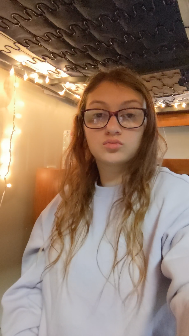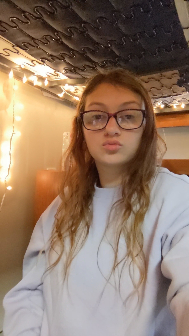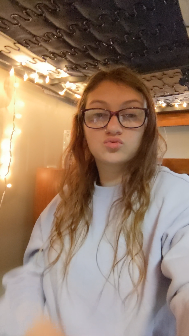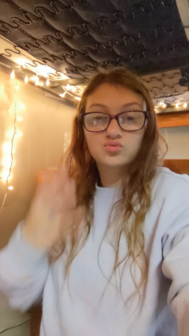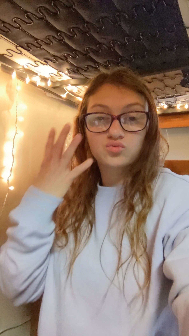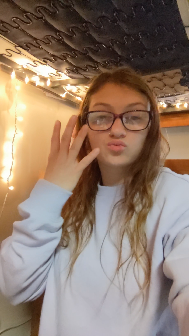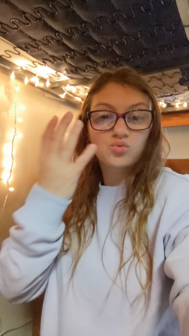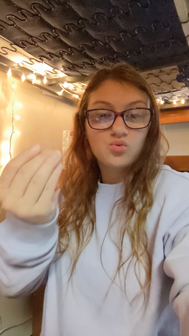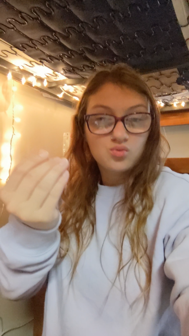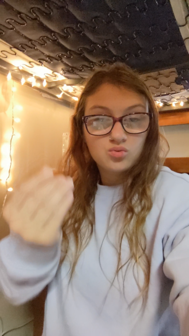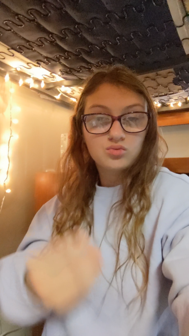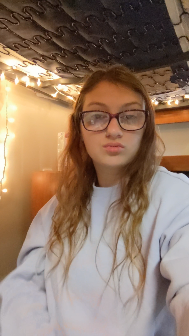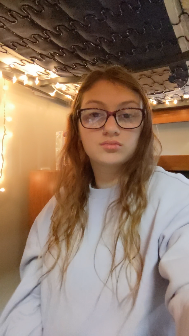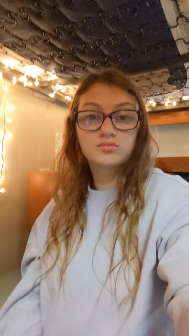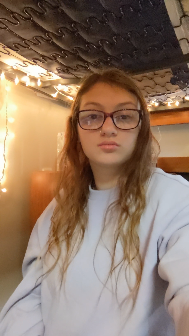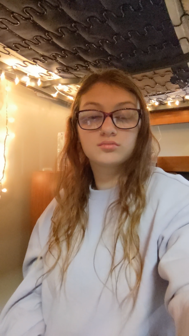going to